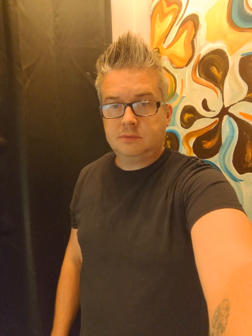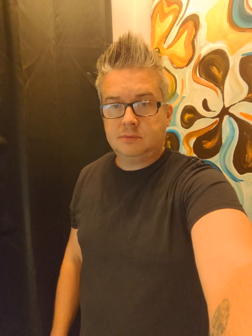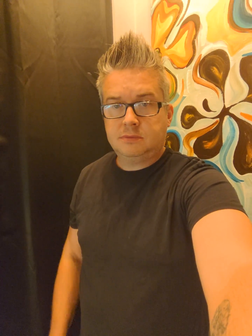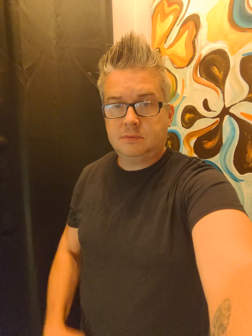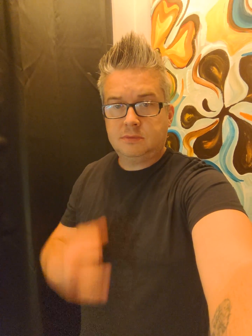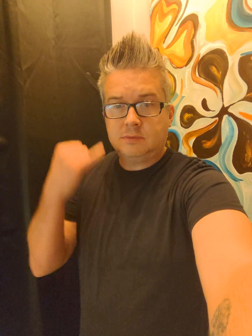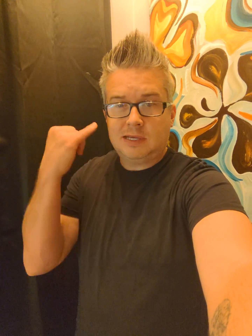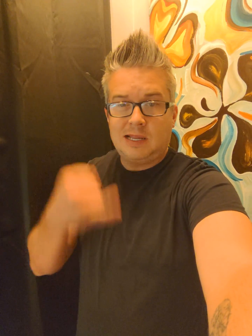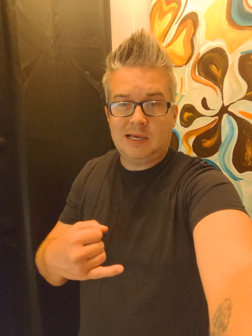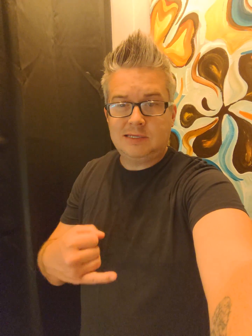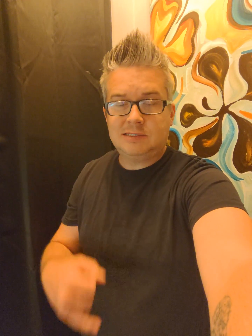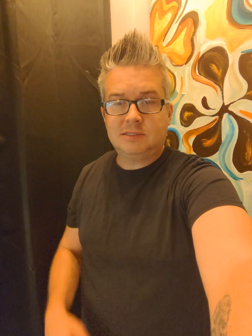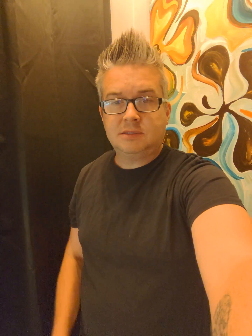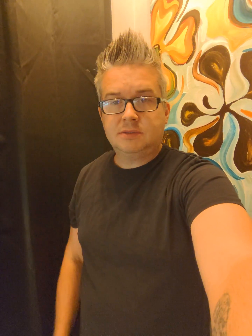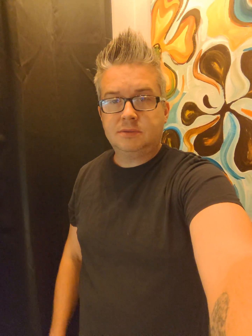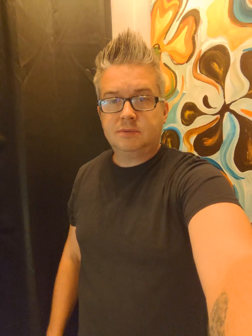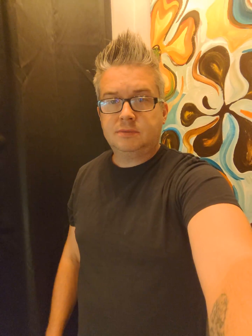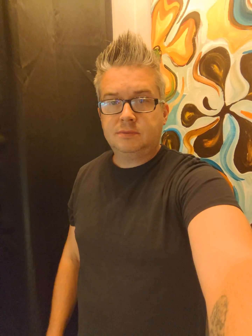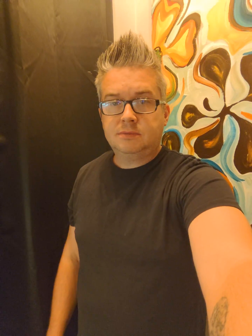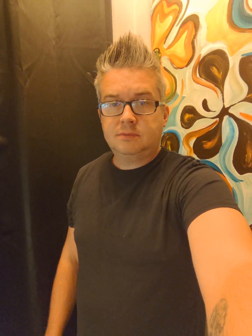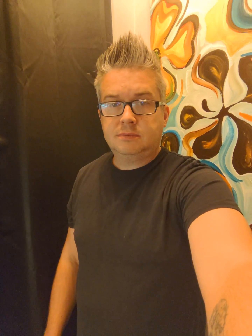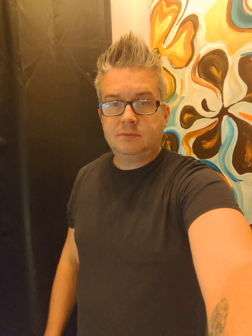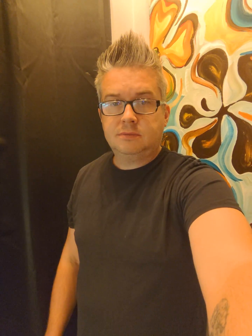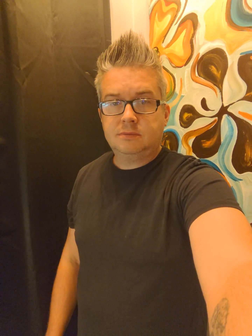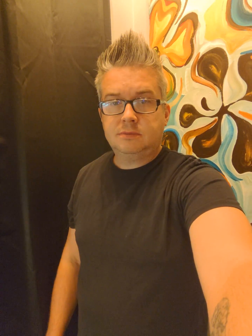last